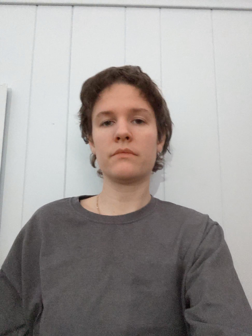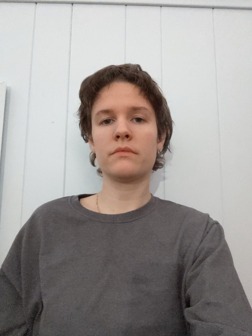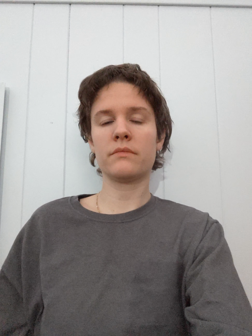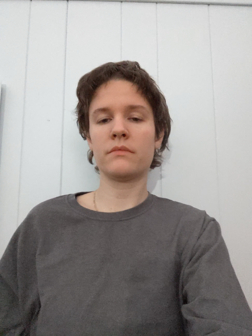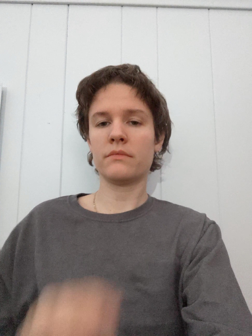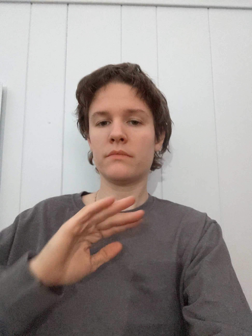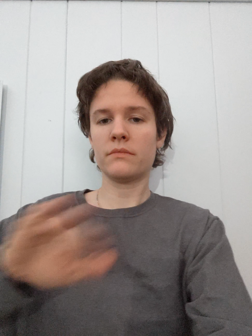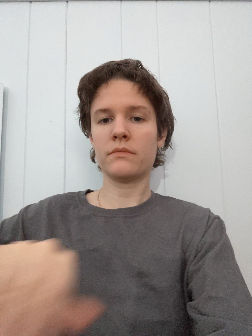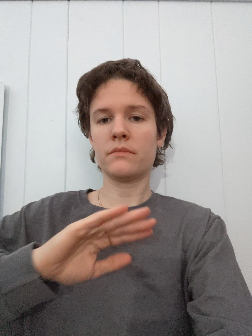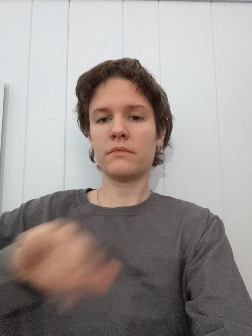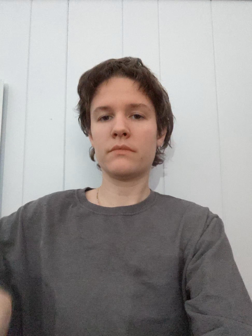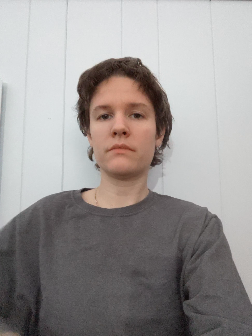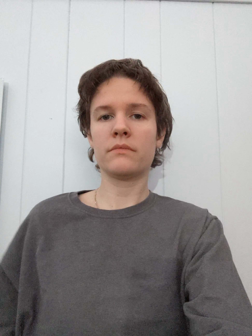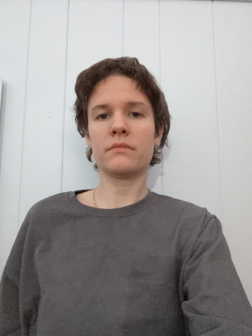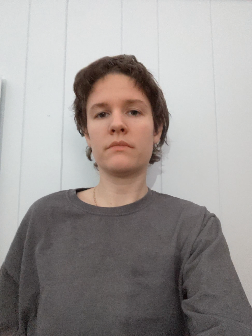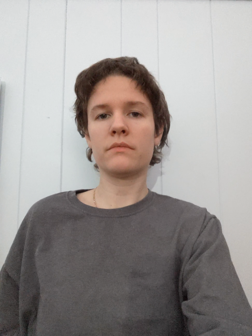pool